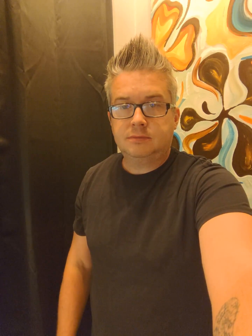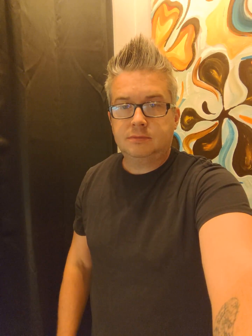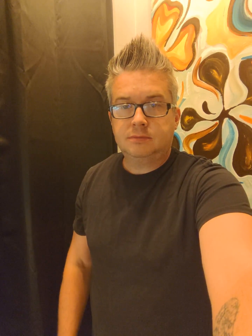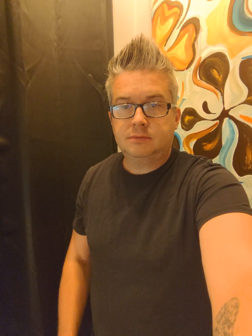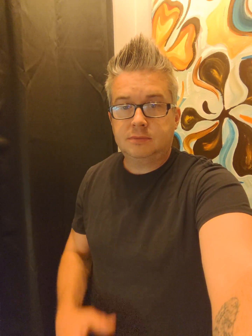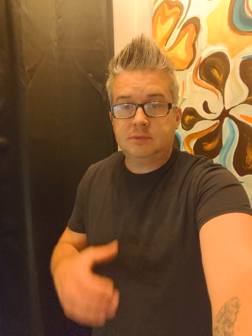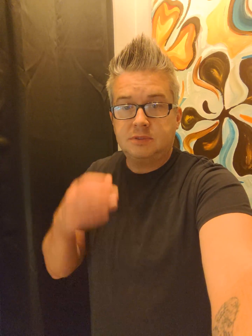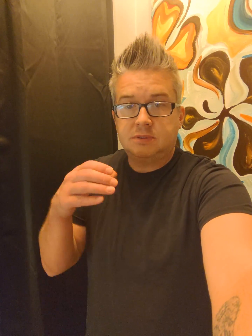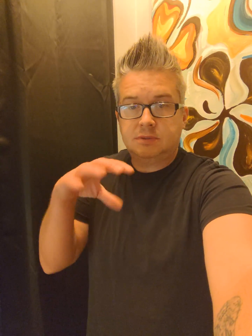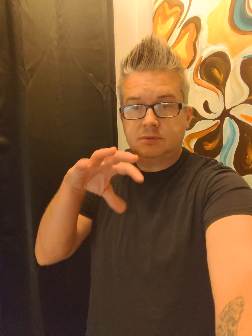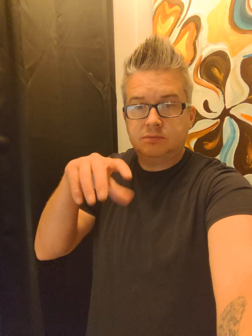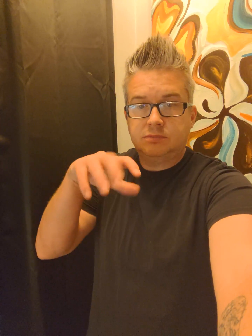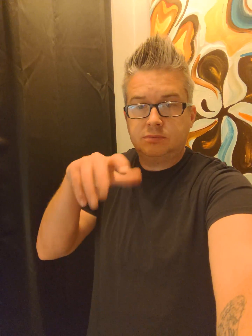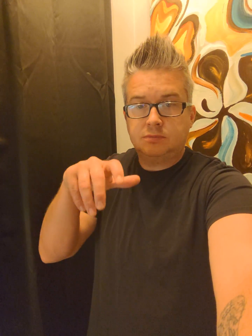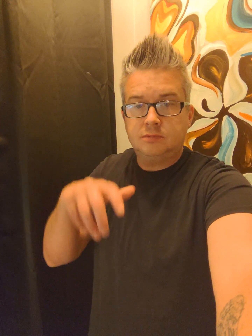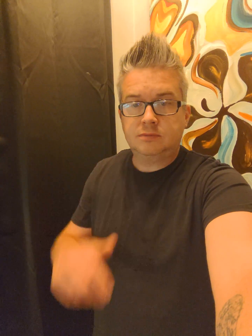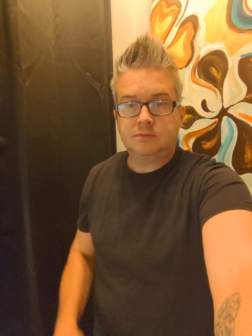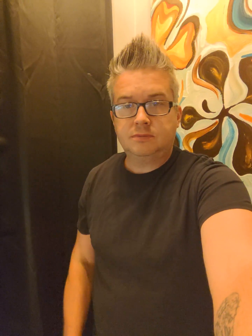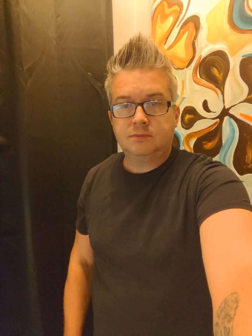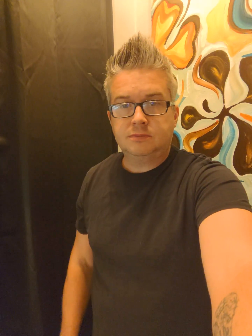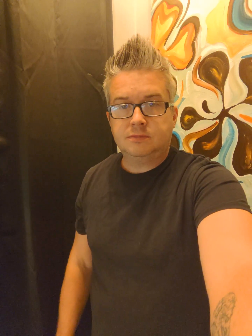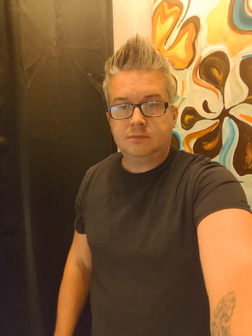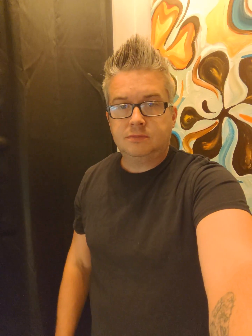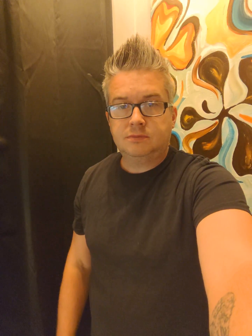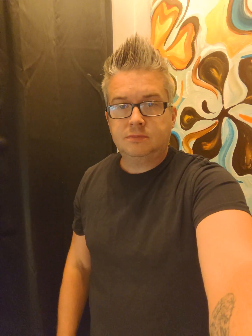jar